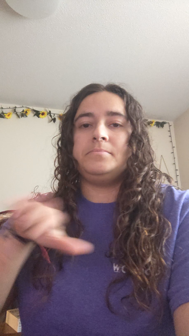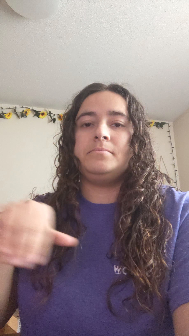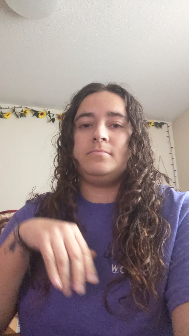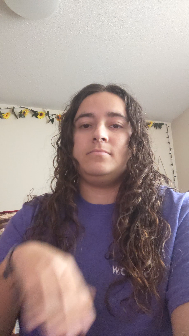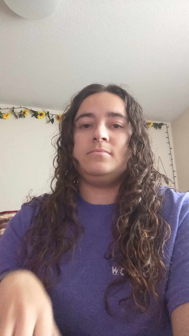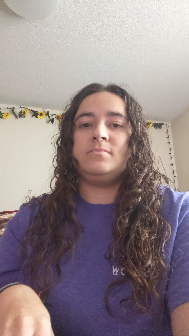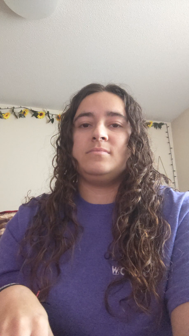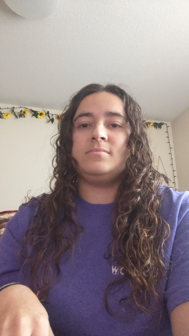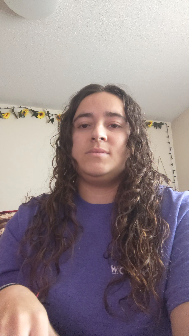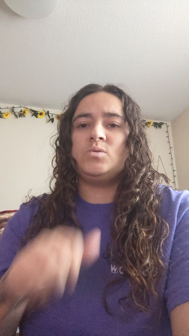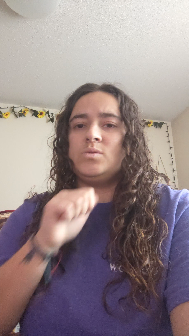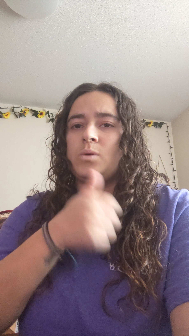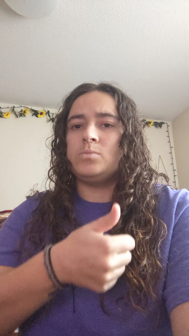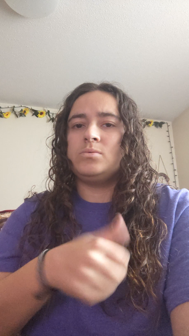don't